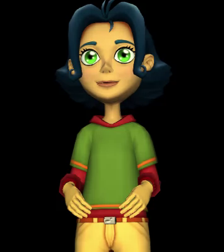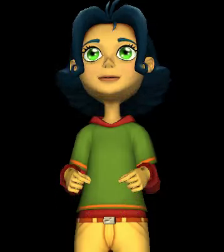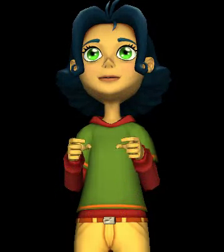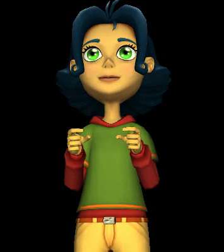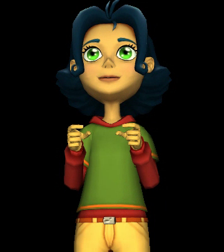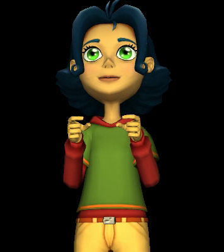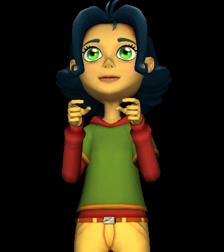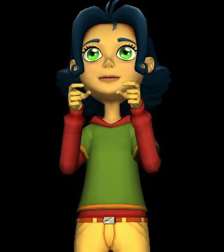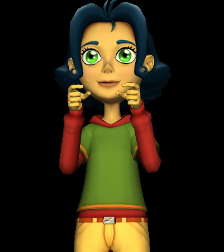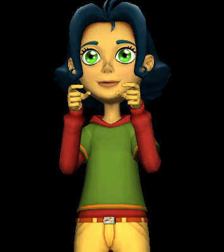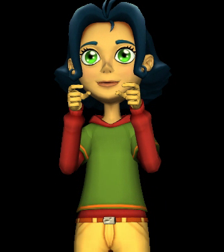مبنى